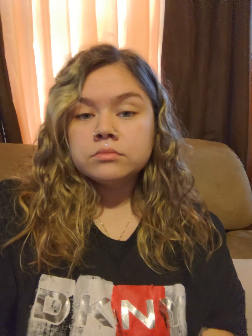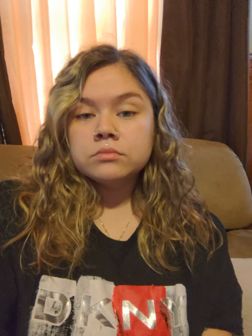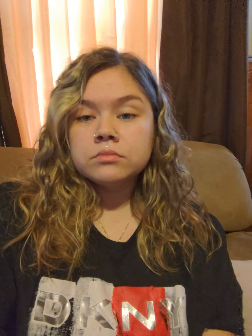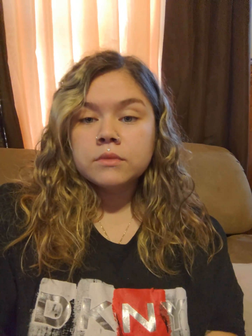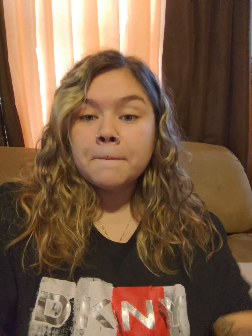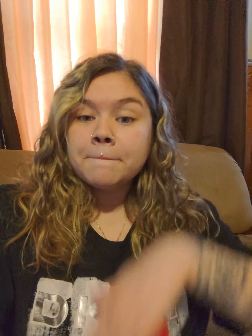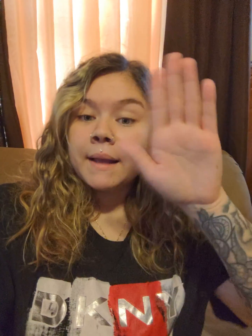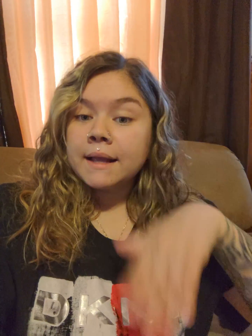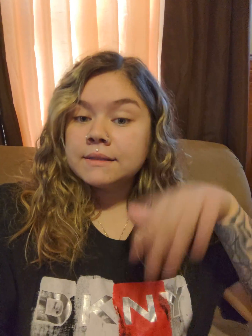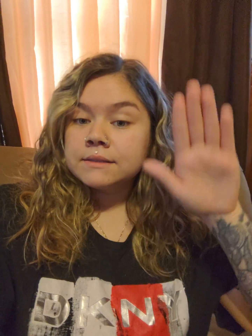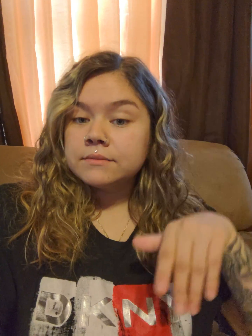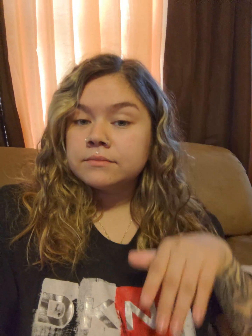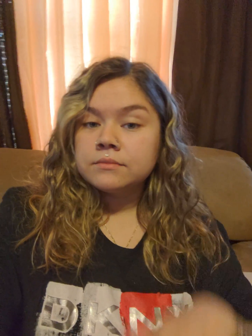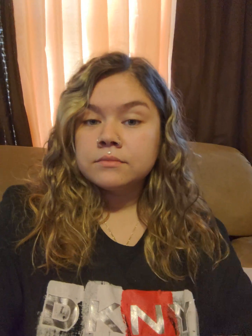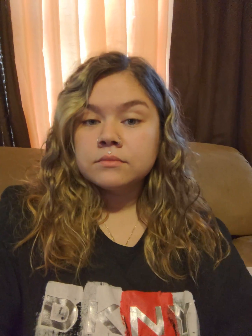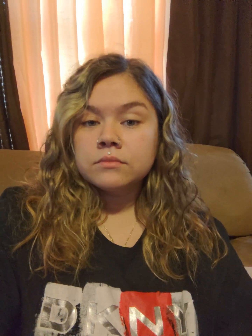paint